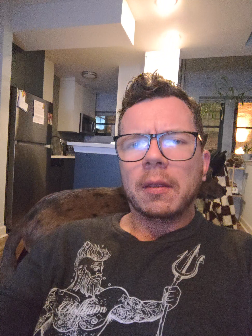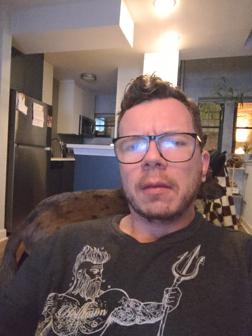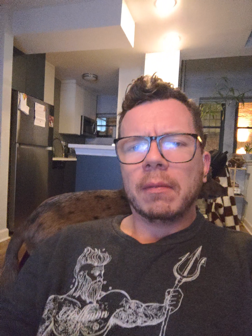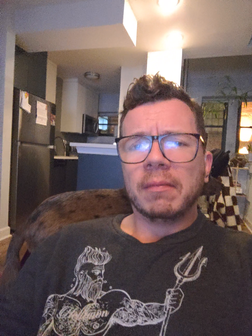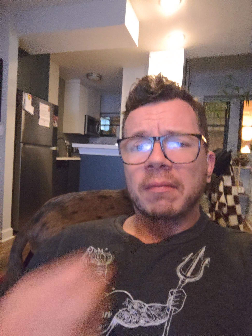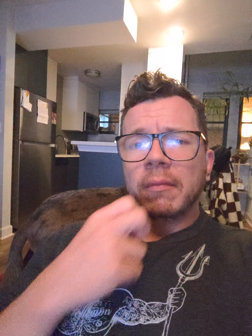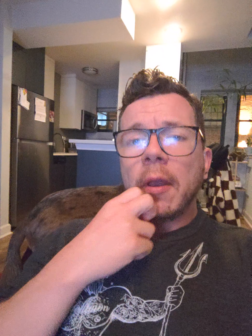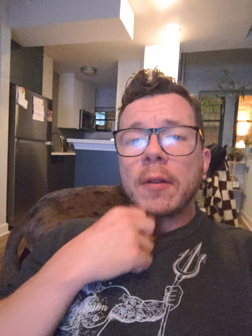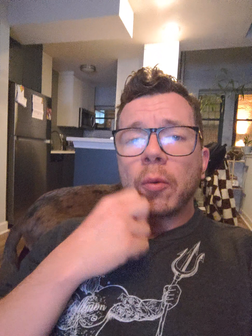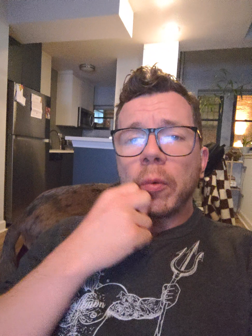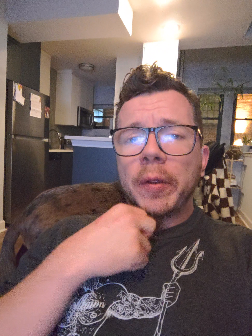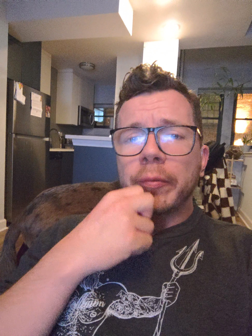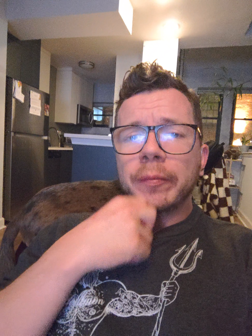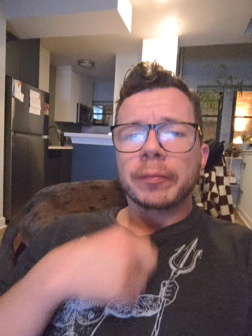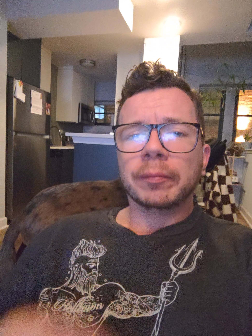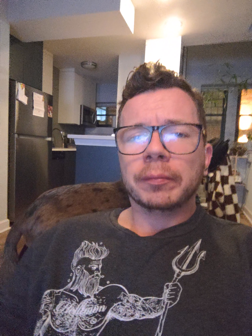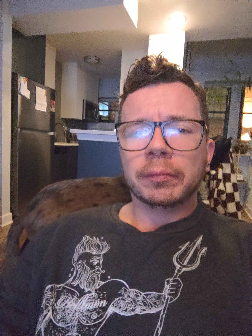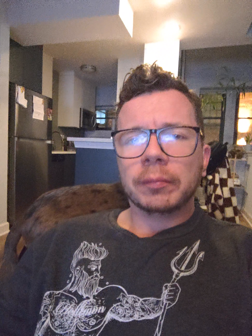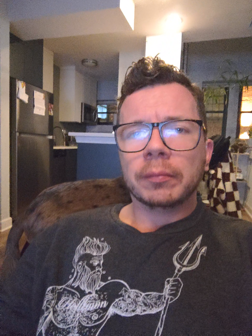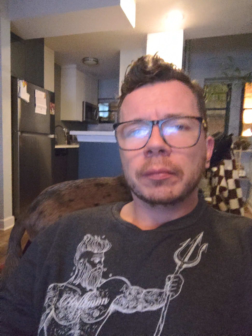underwear